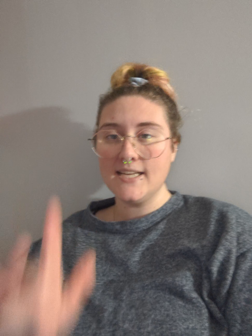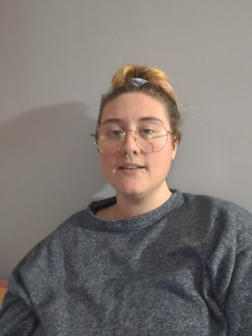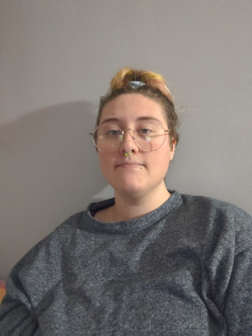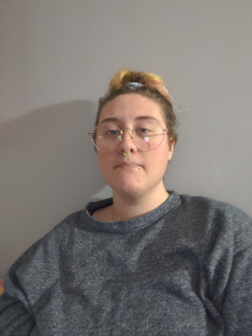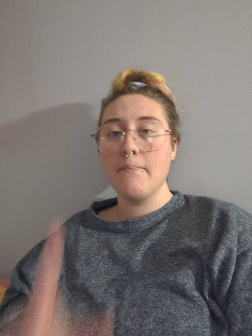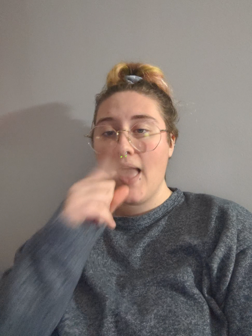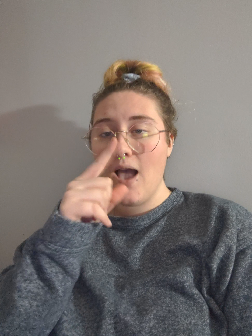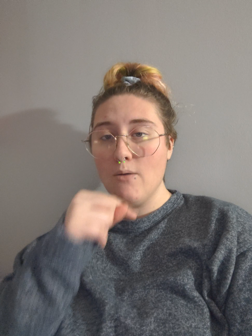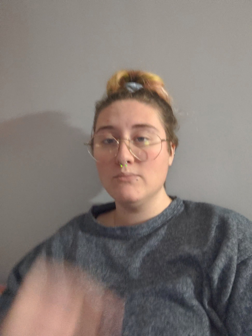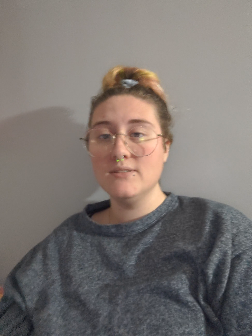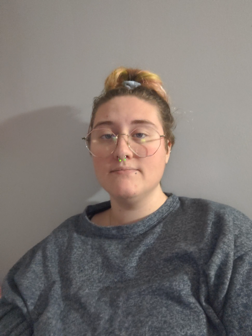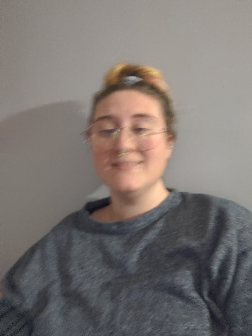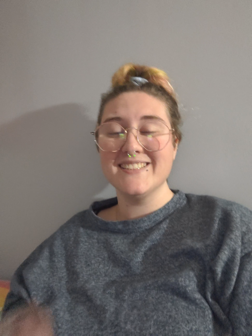mouse